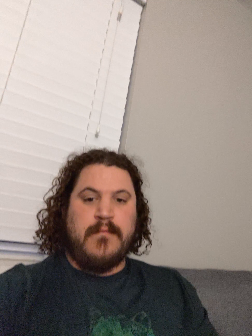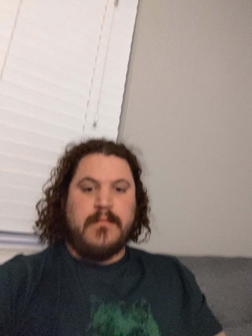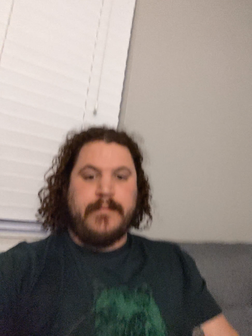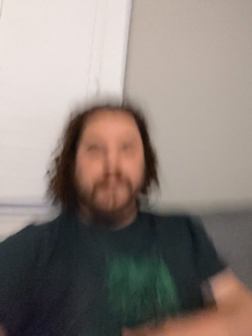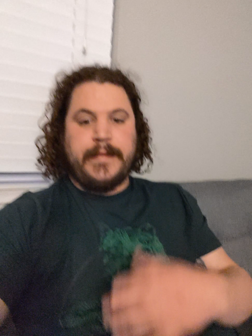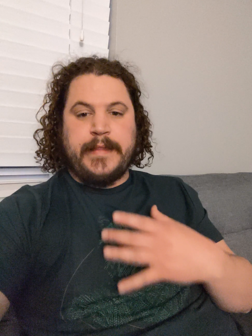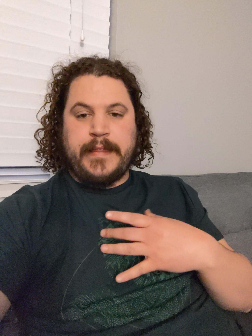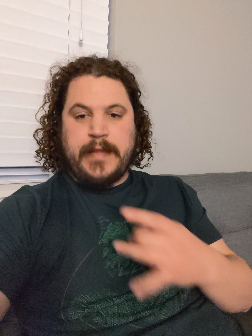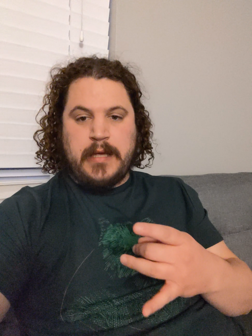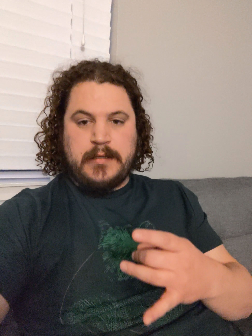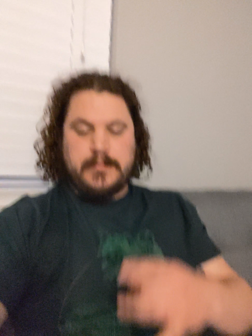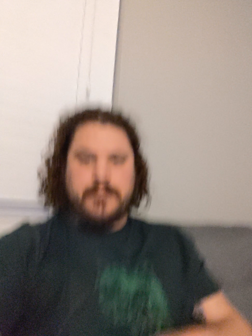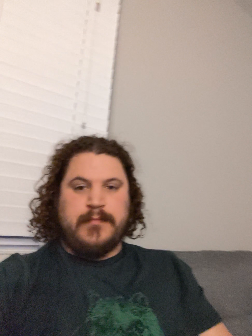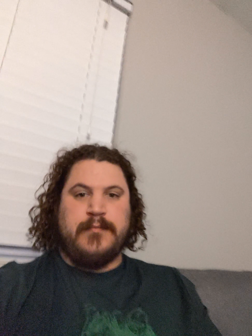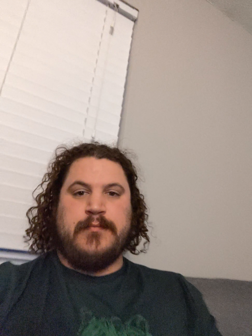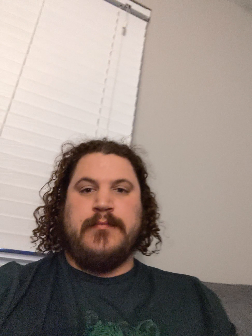like